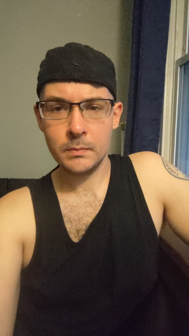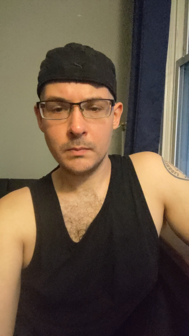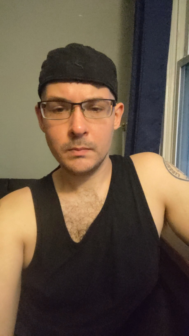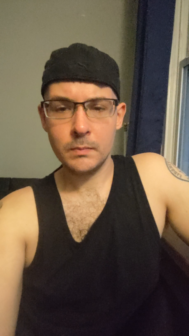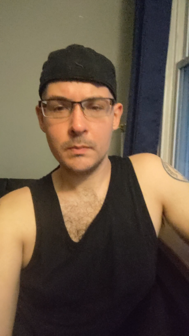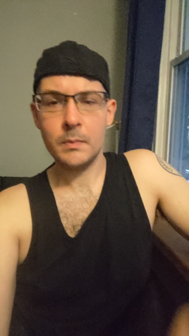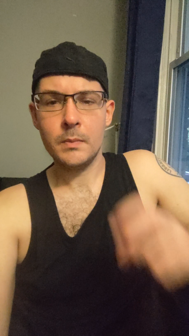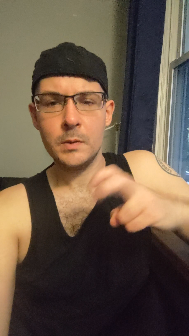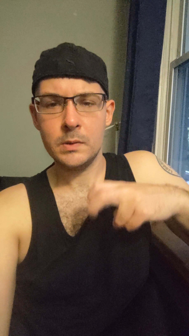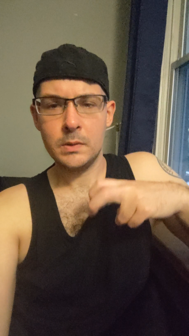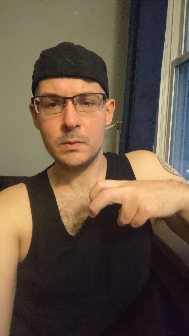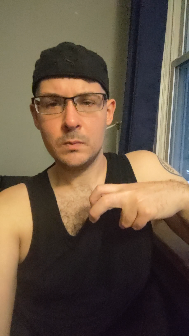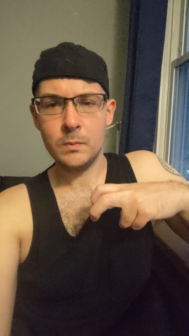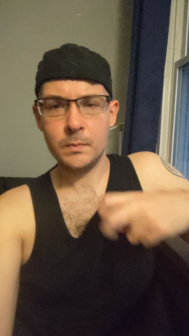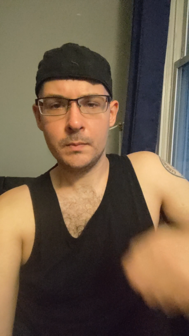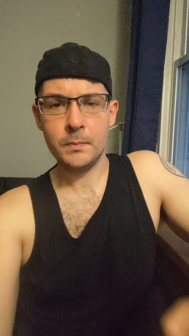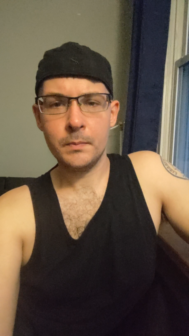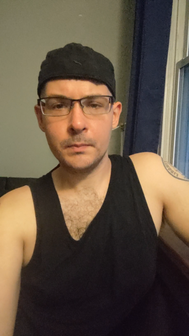potato